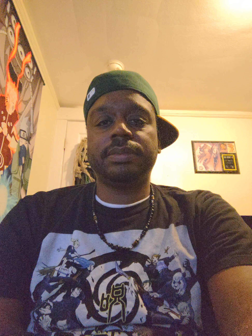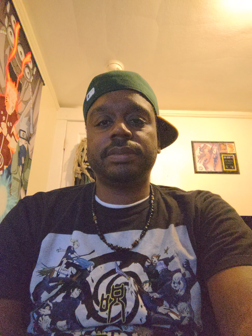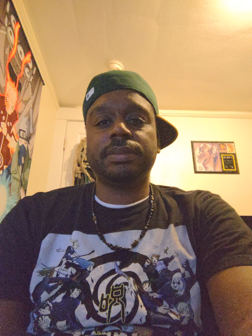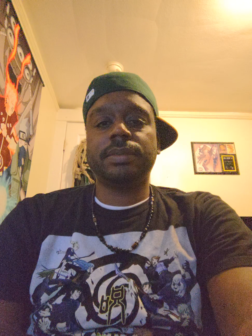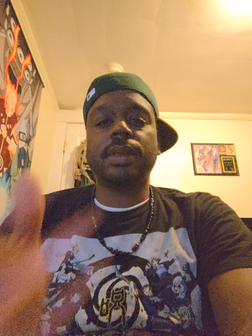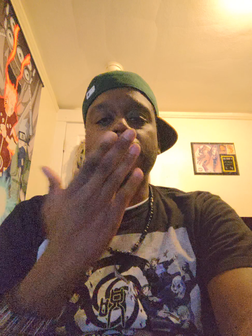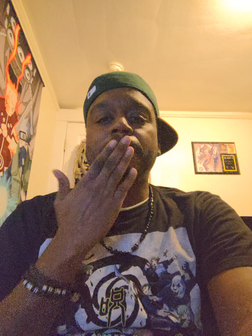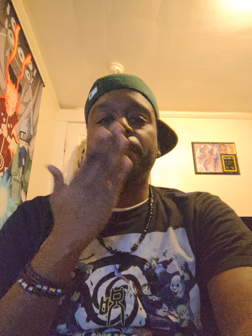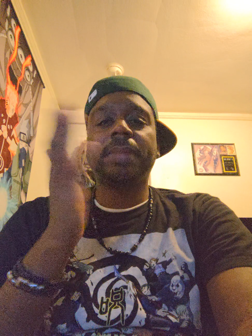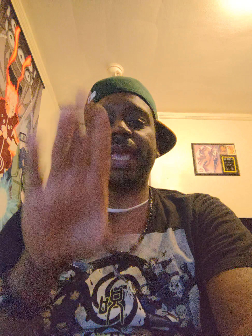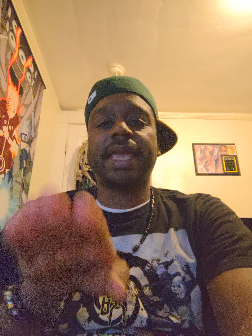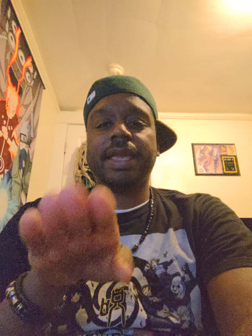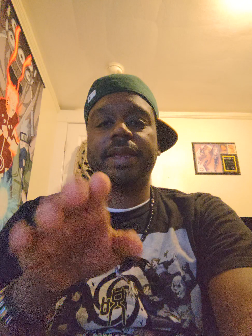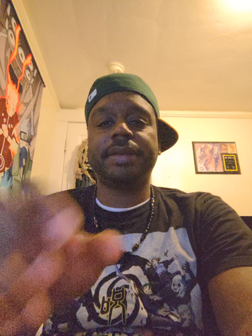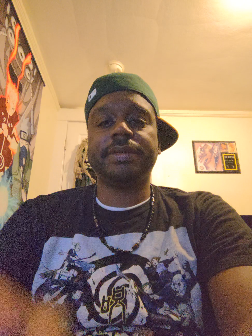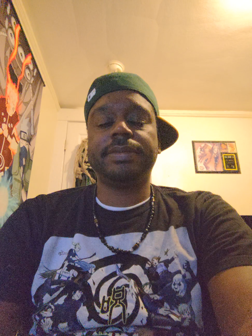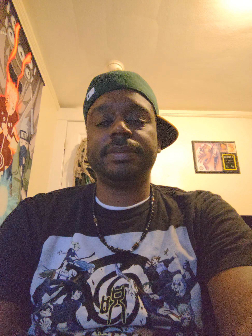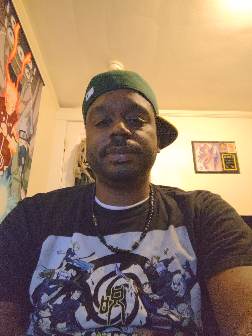bad